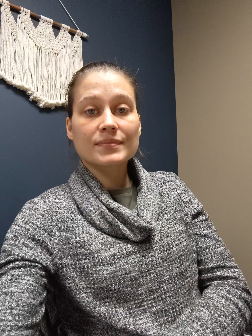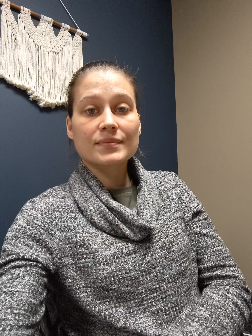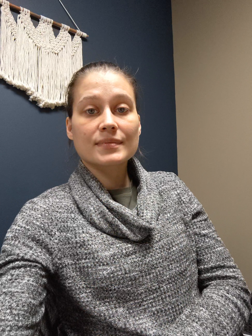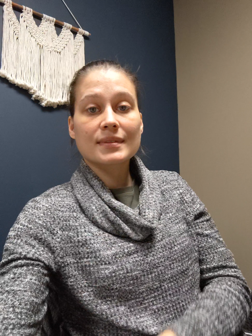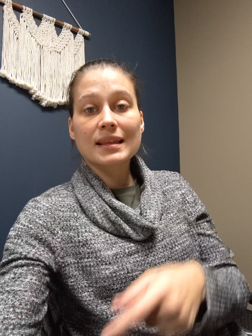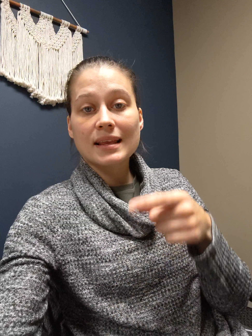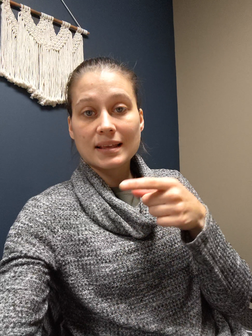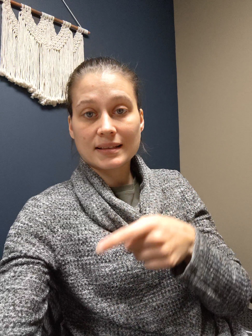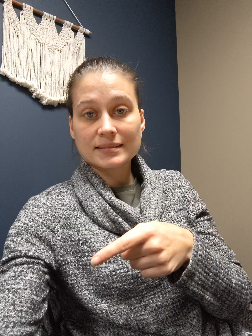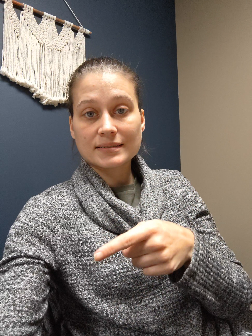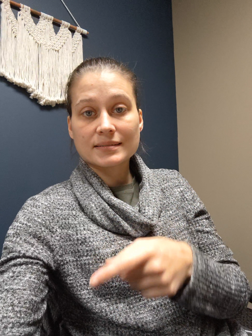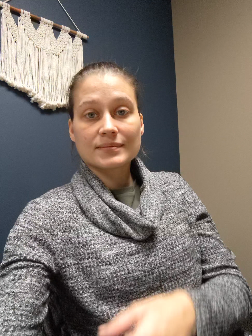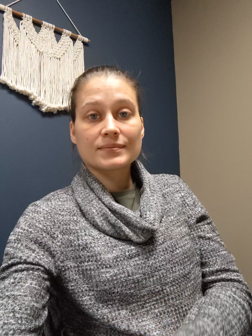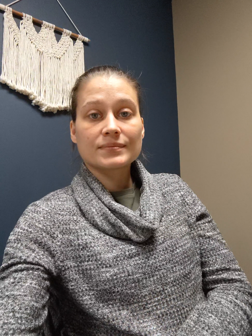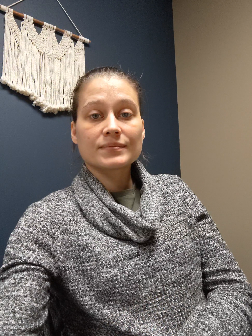he/she/it